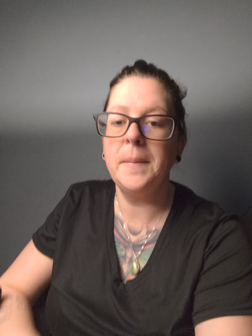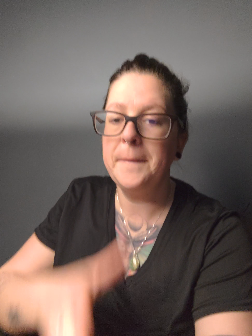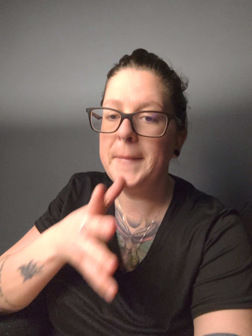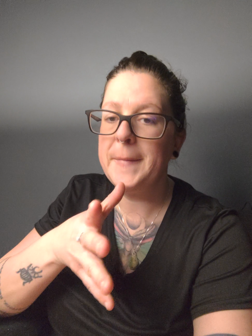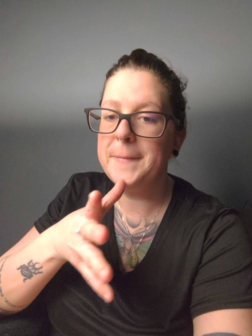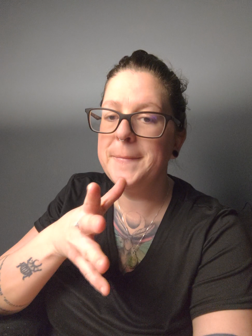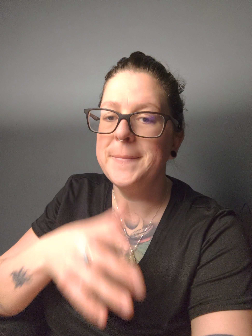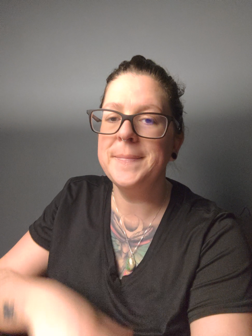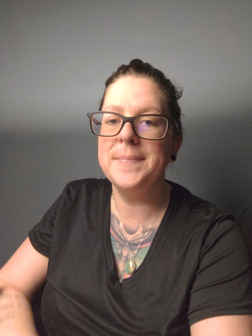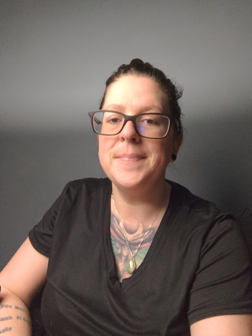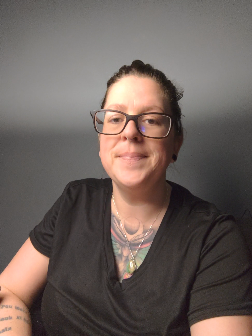mom